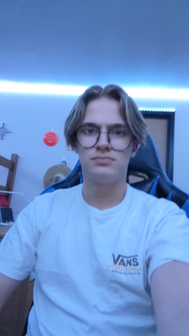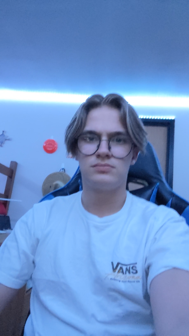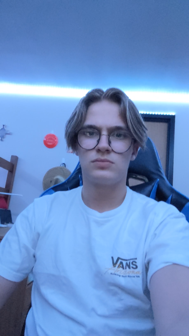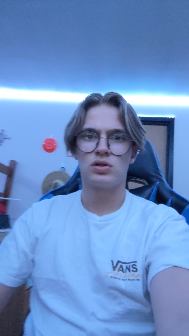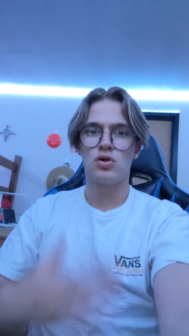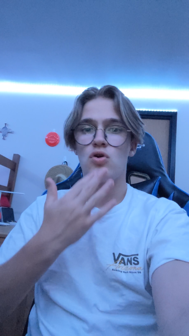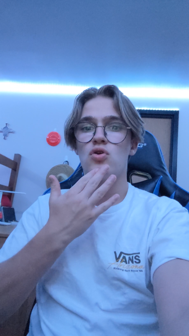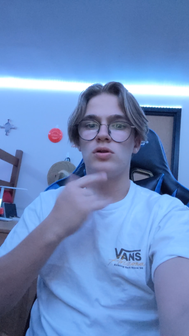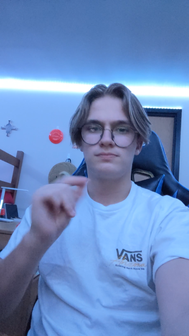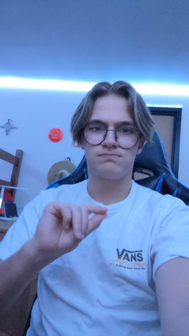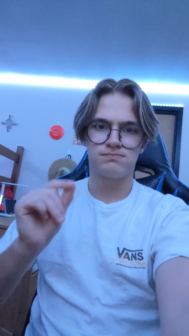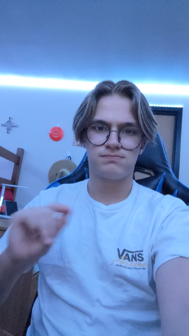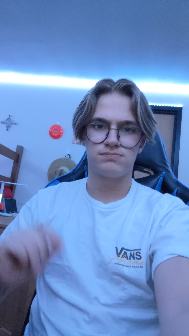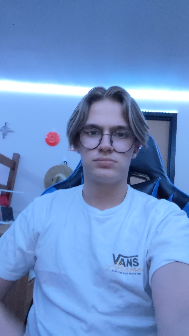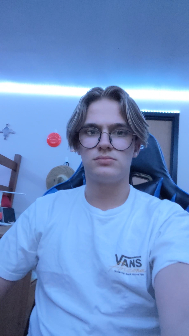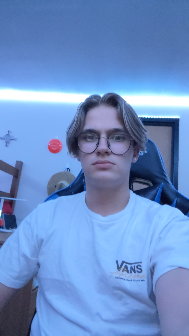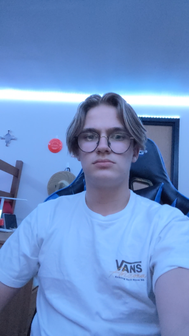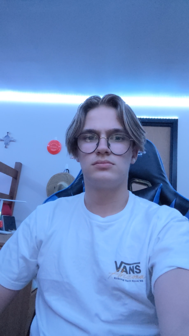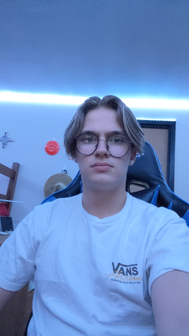crayon